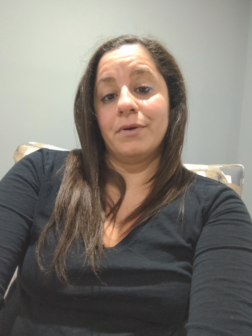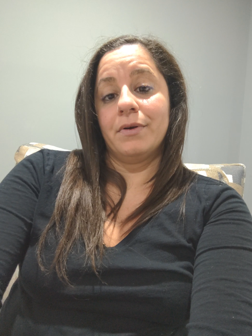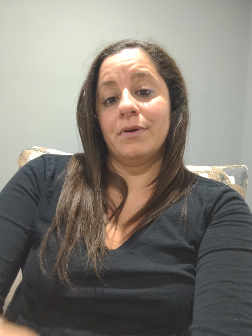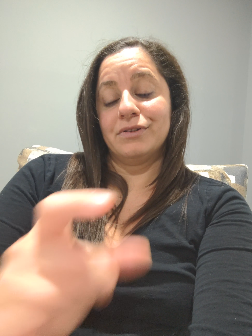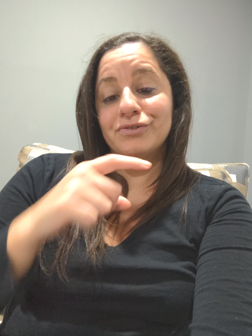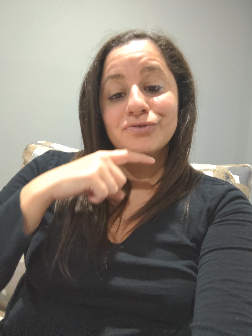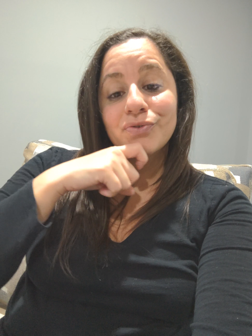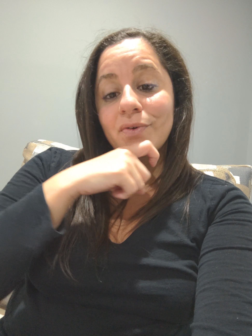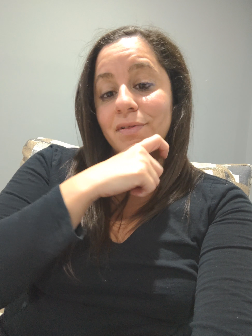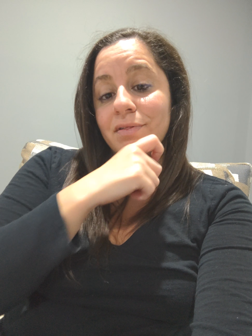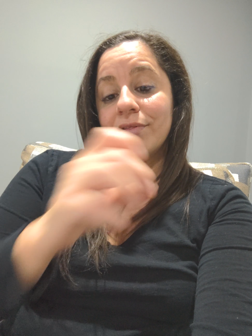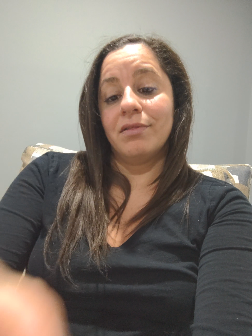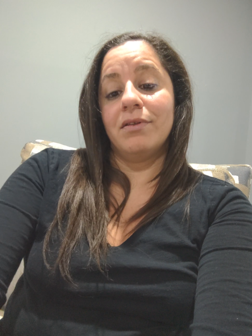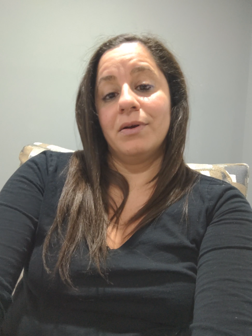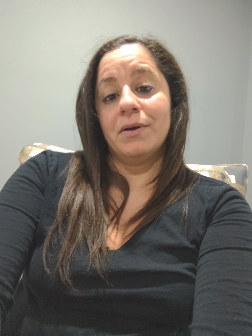cereal